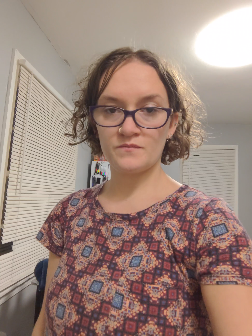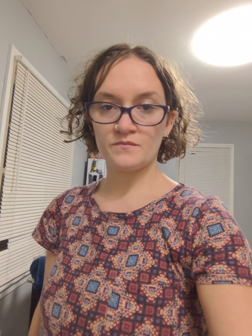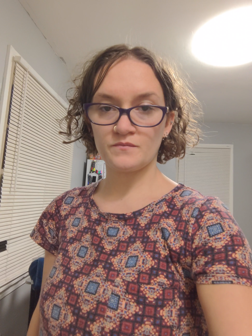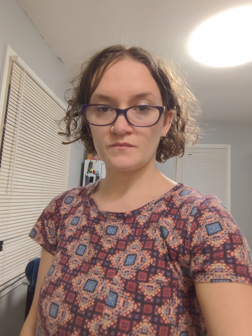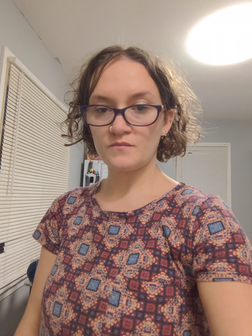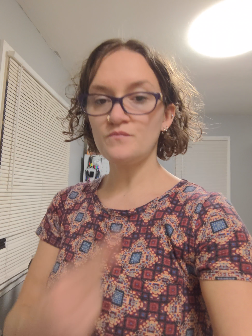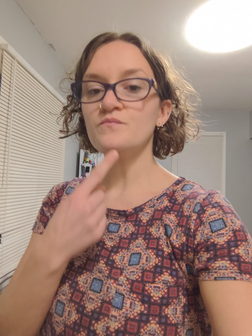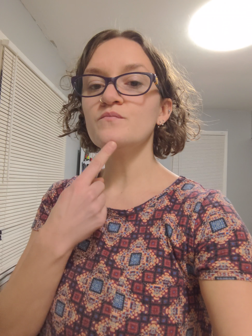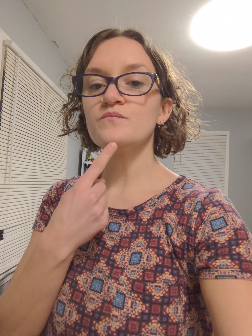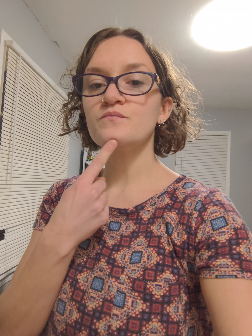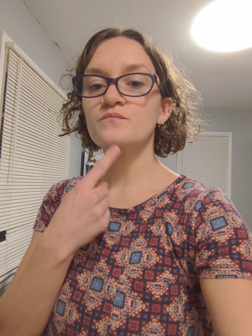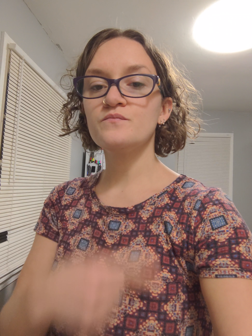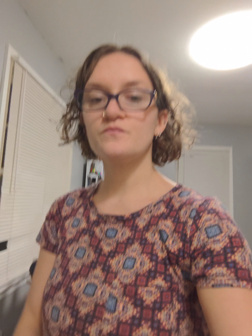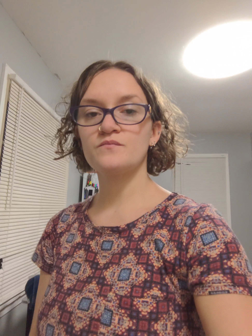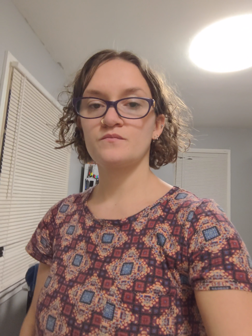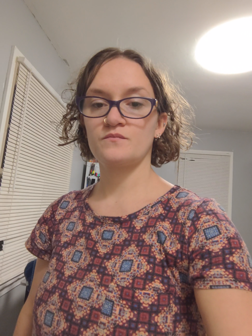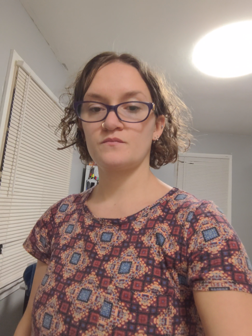chin